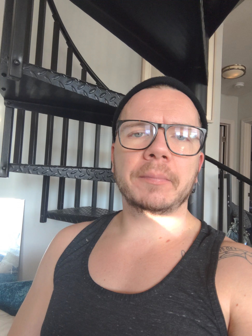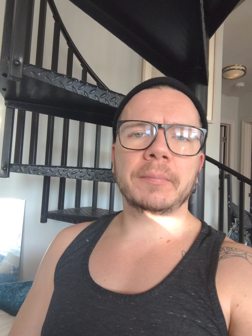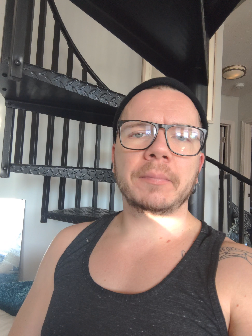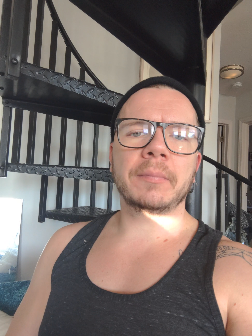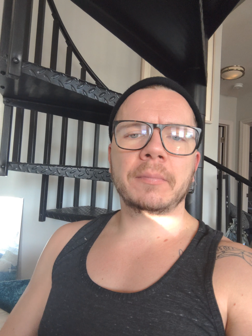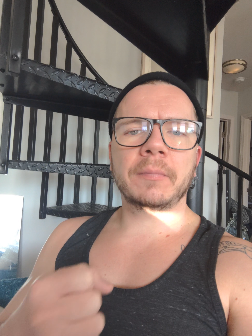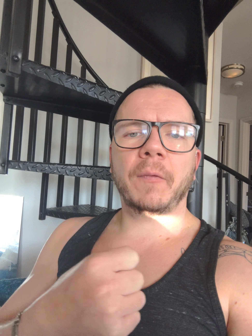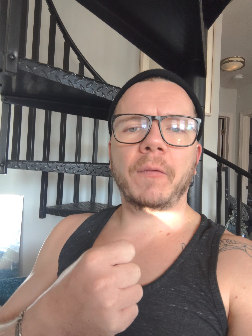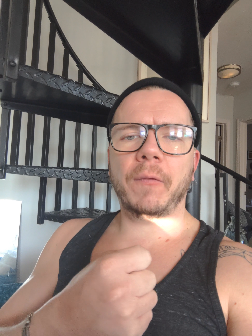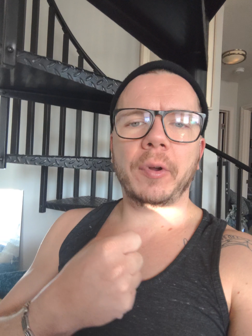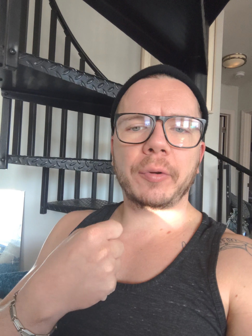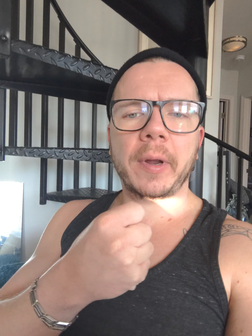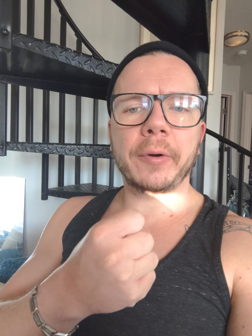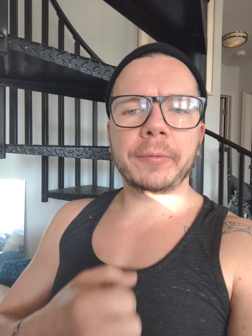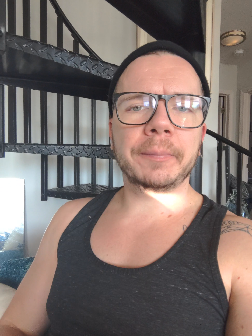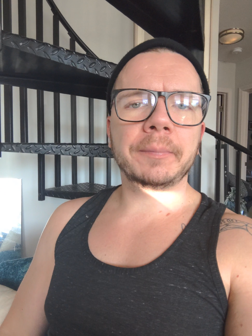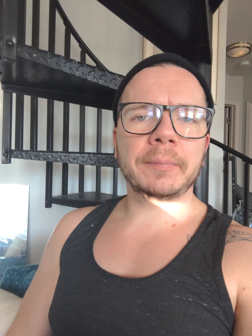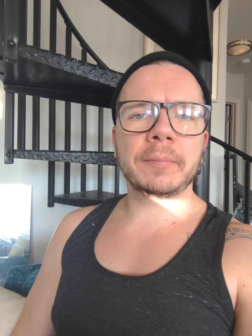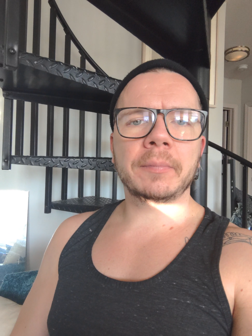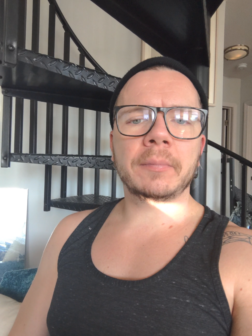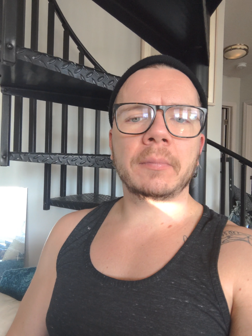refrigerator